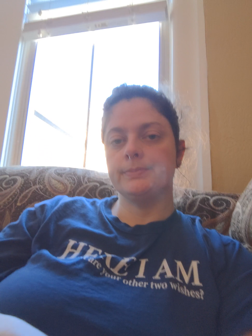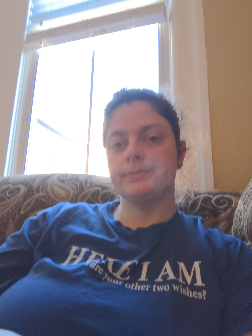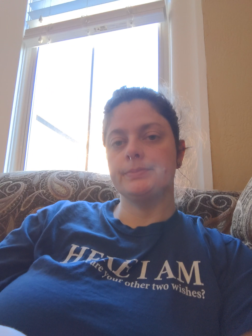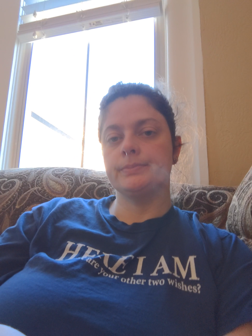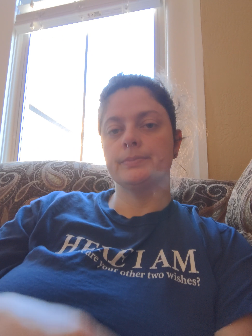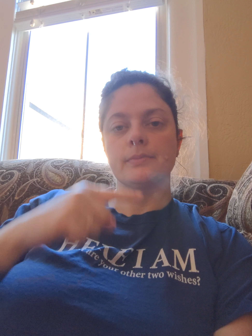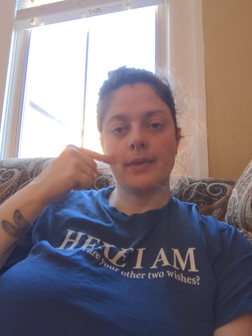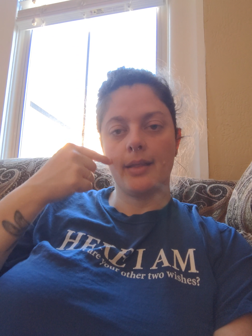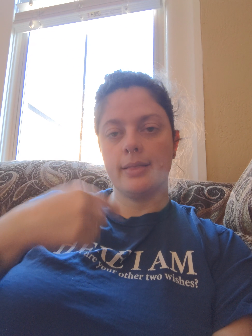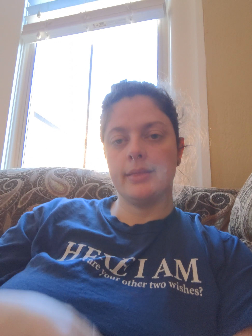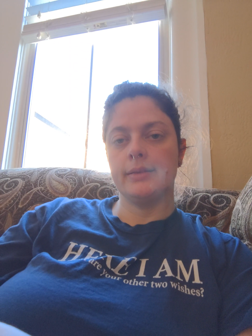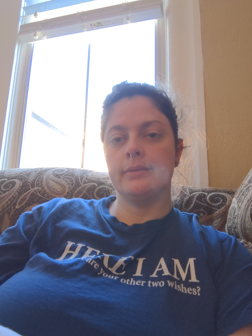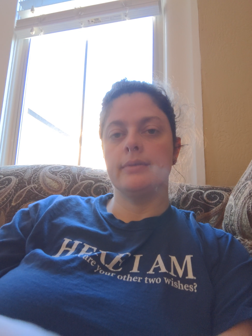smile